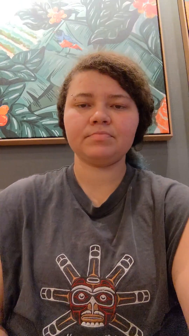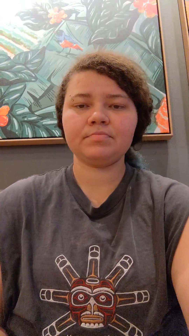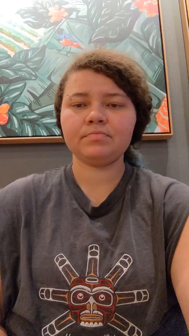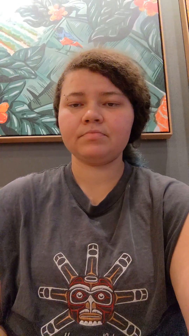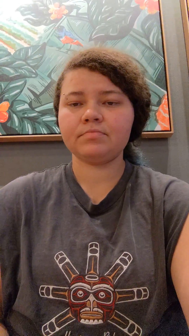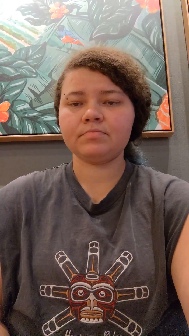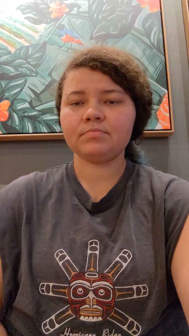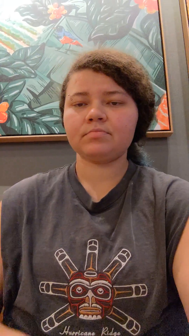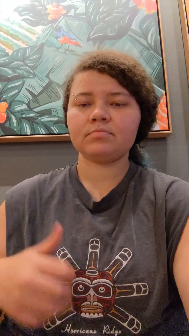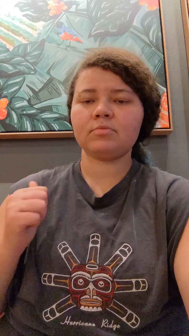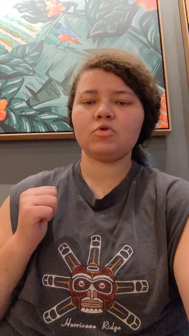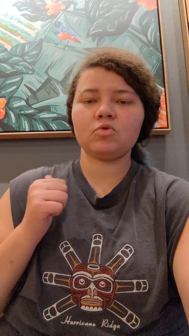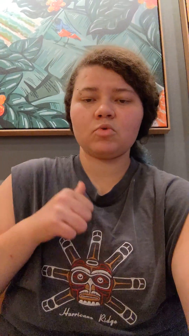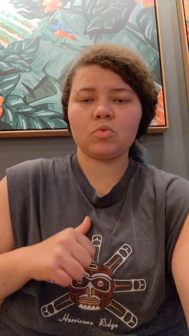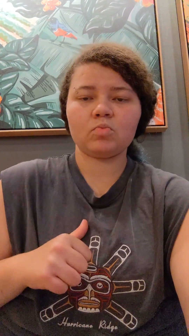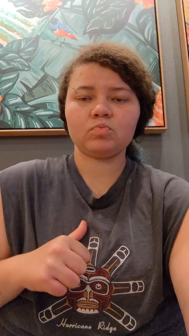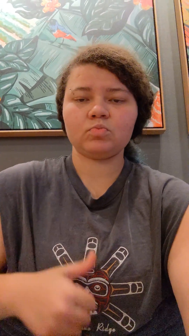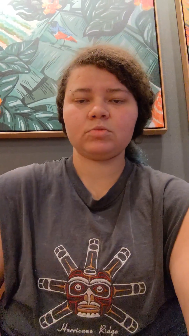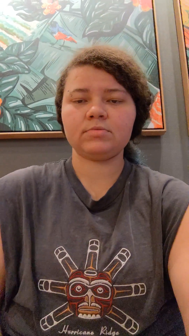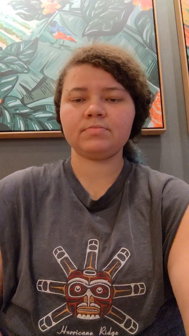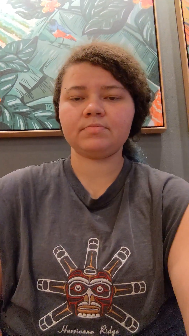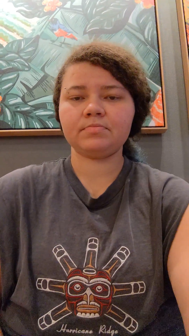coats